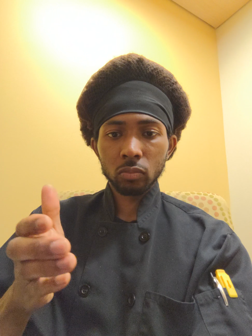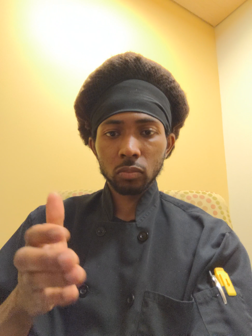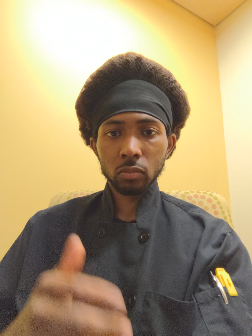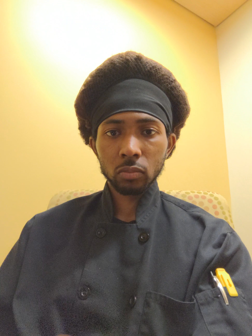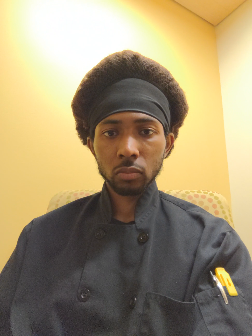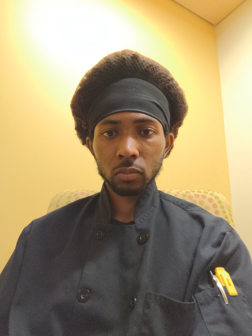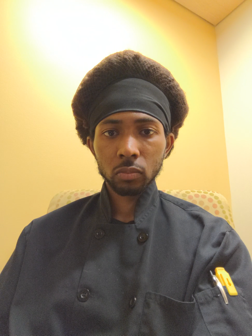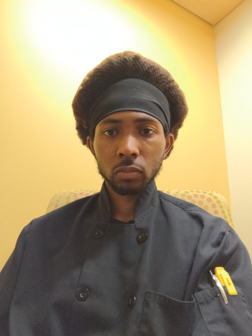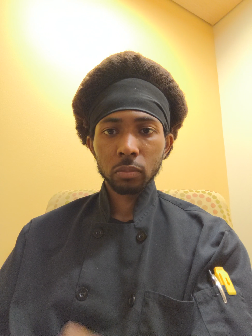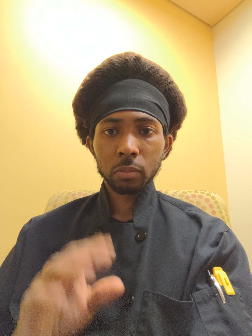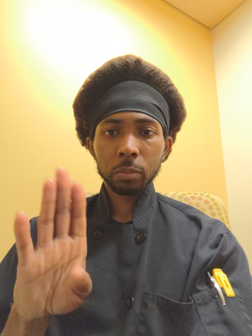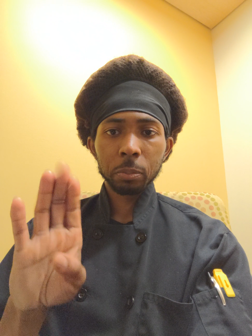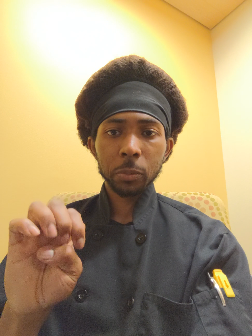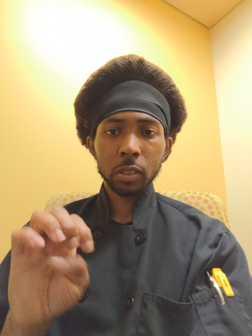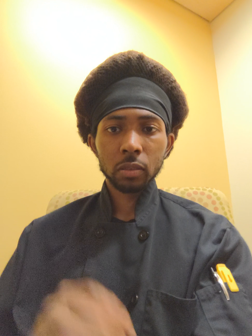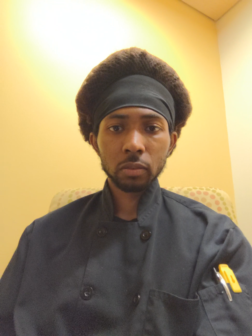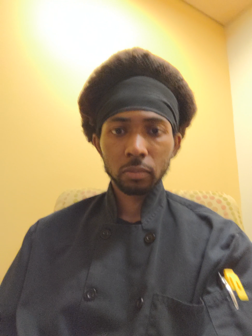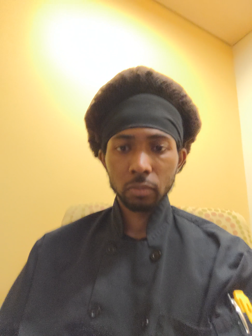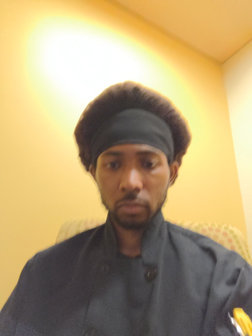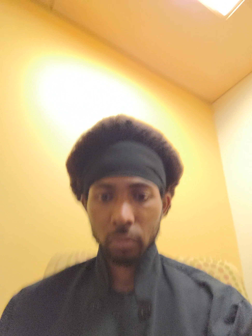be